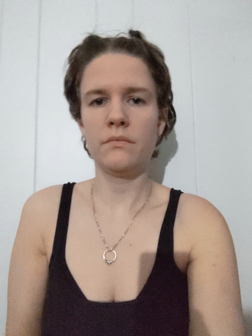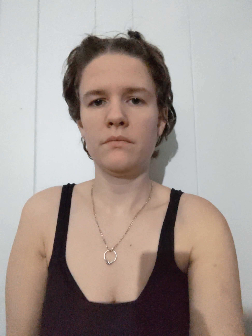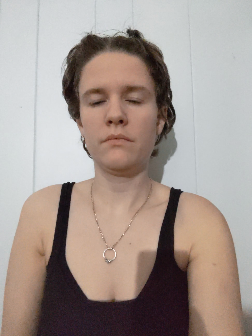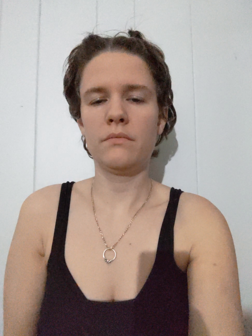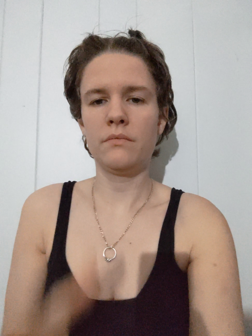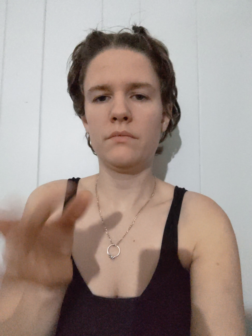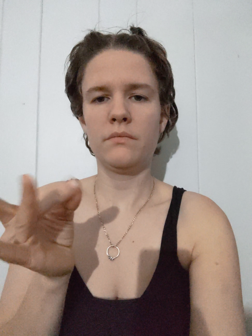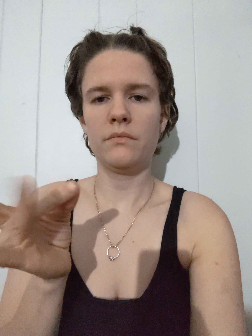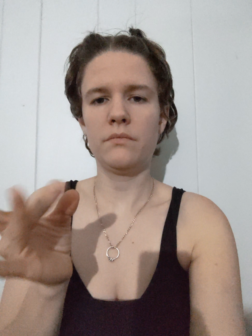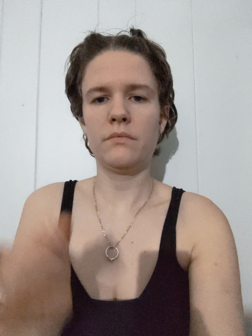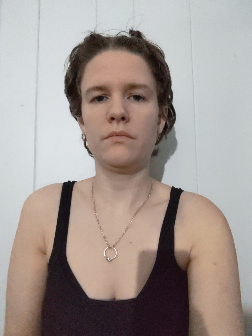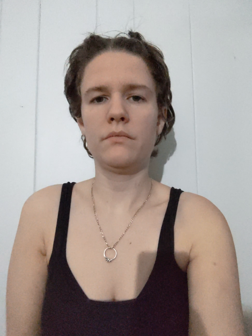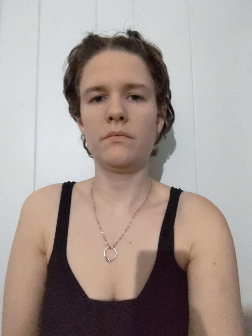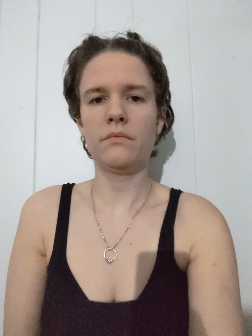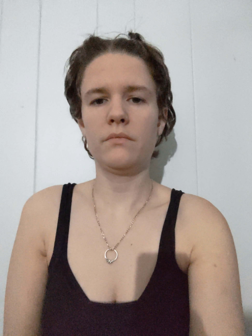sticky